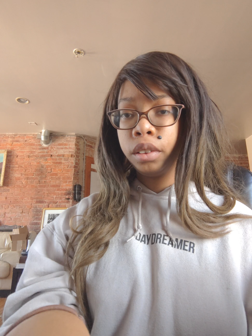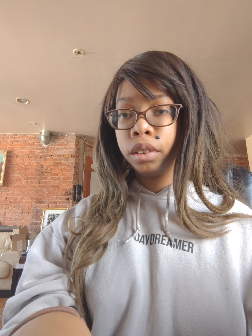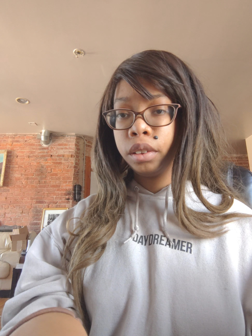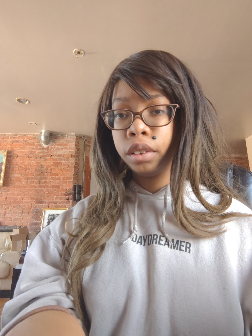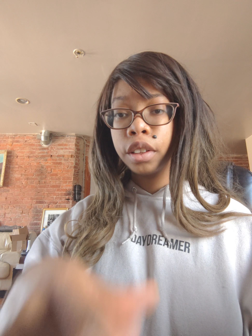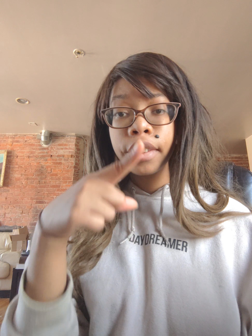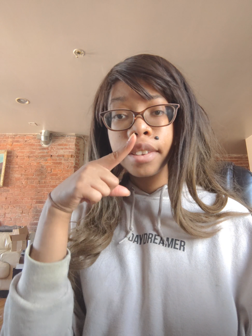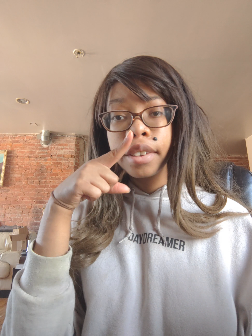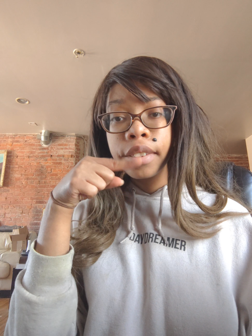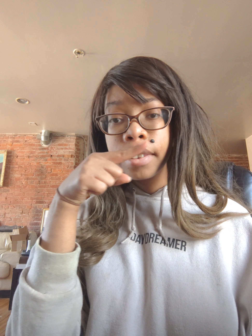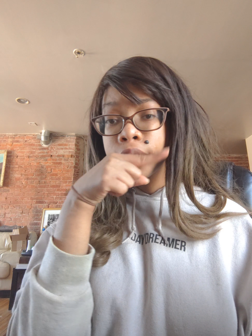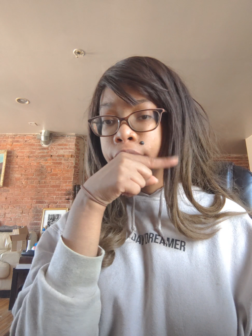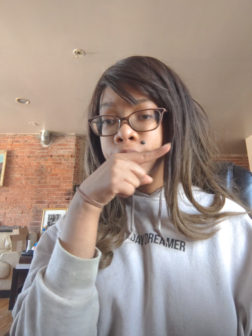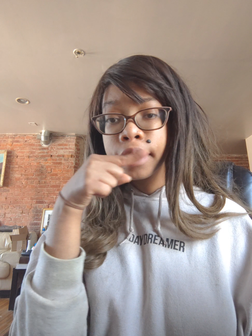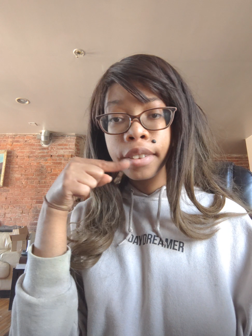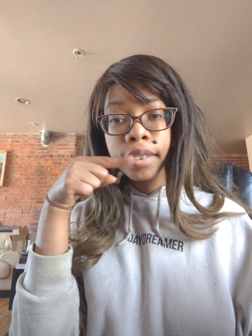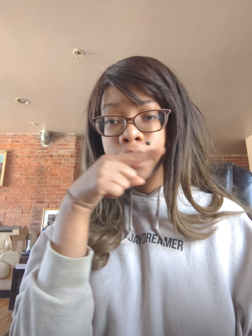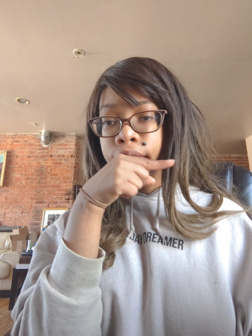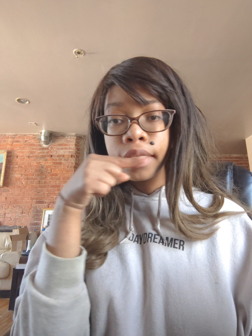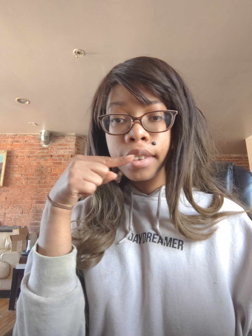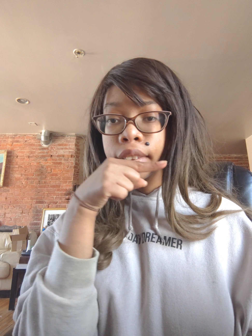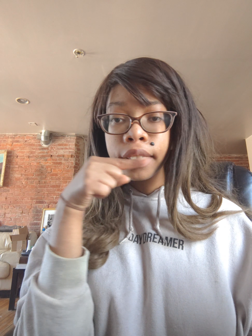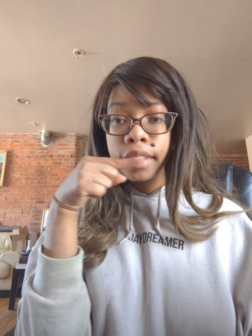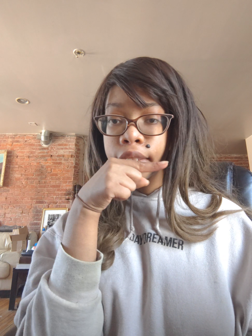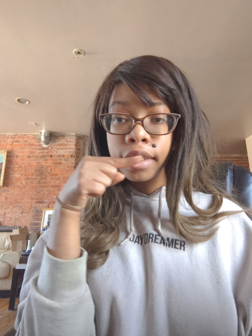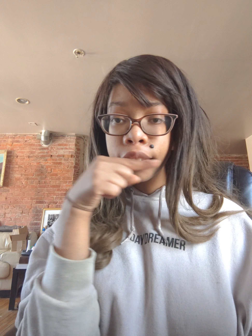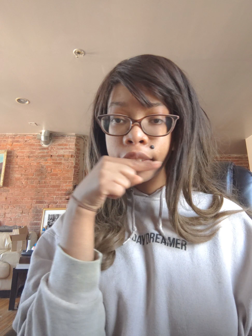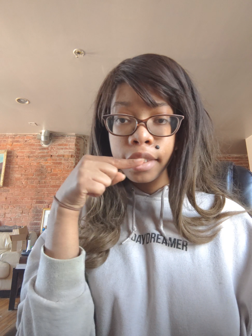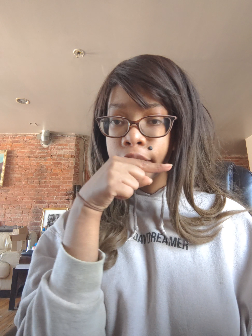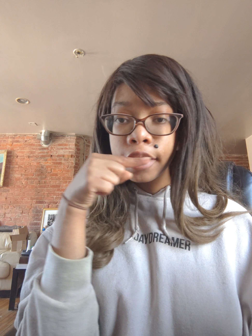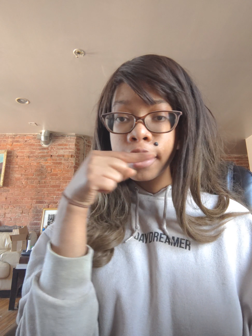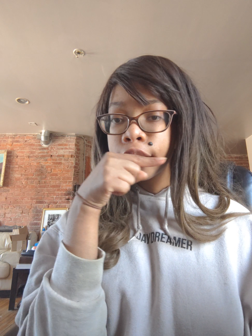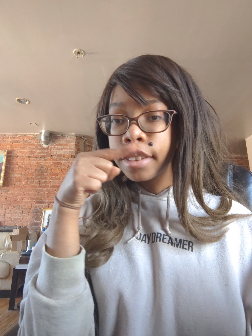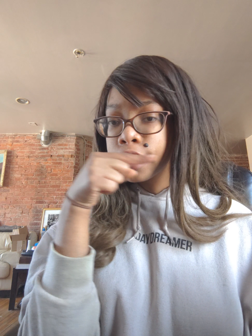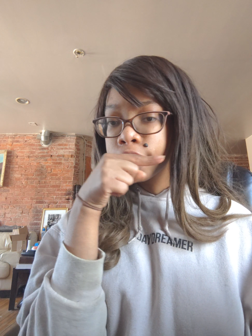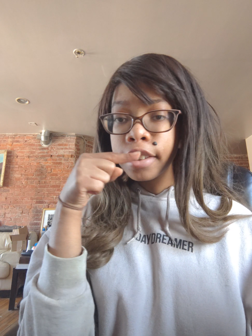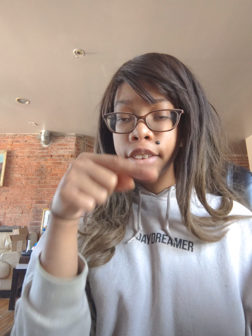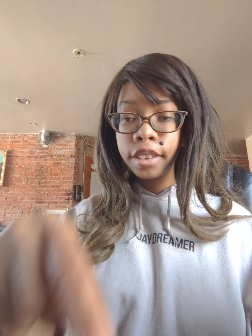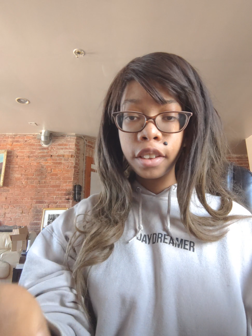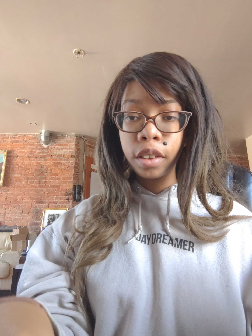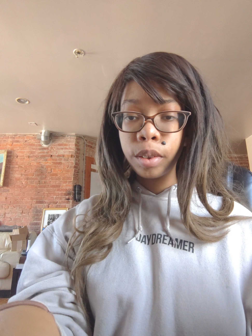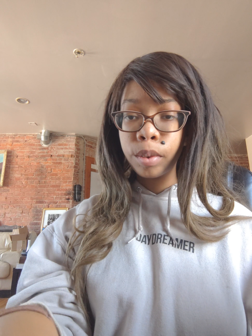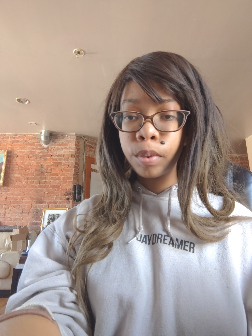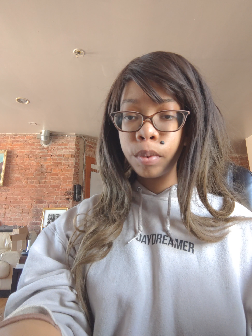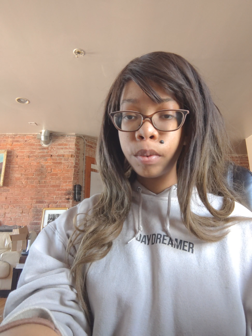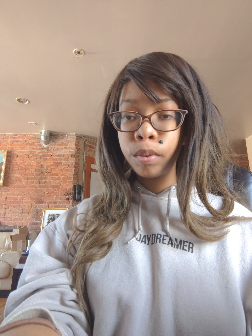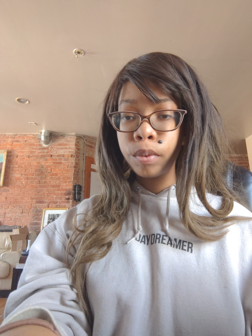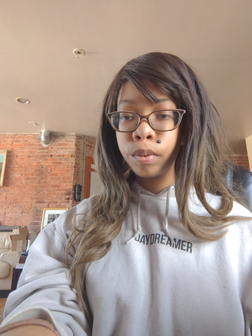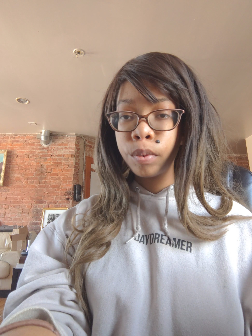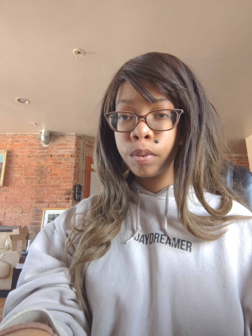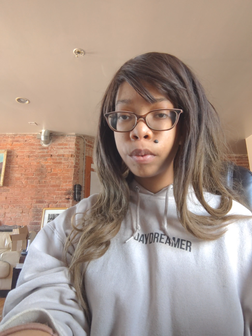toothbrush